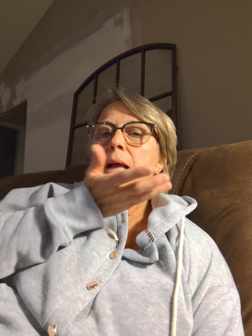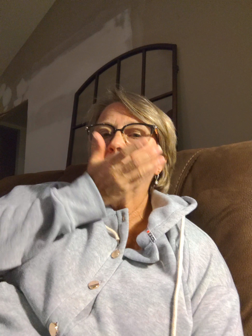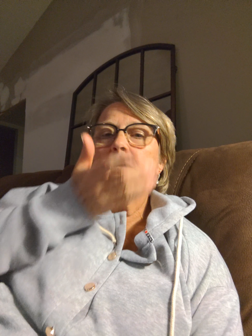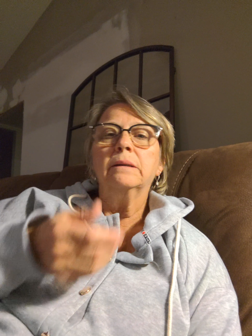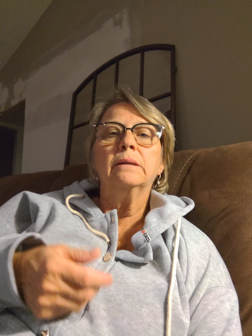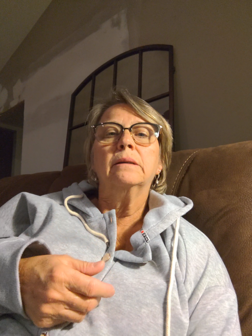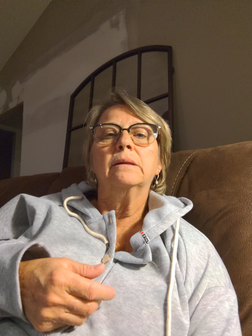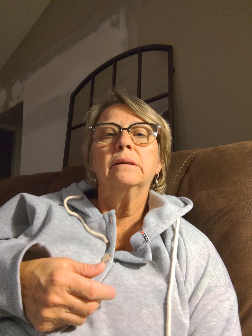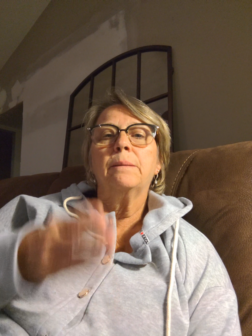grass